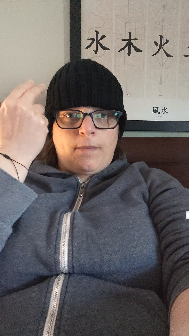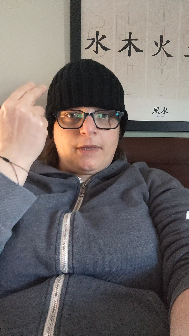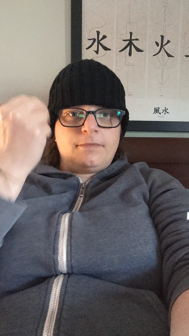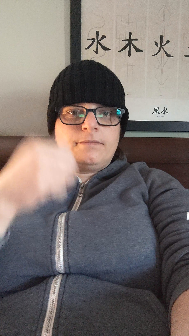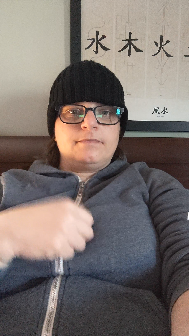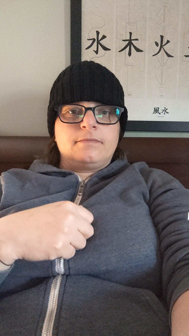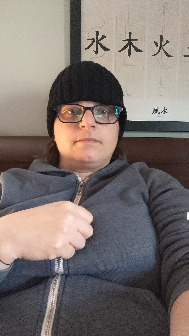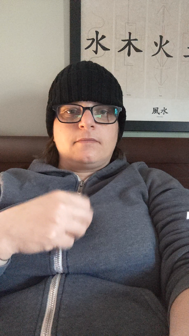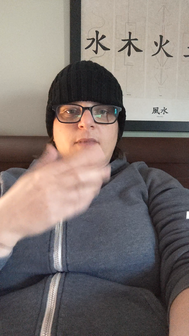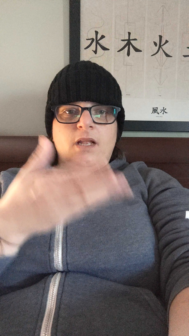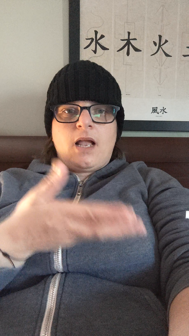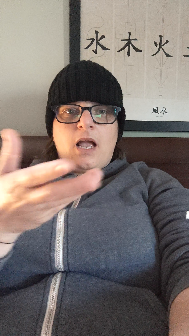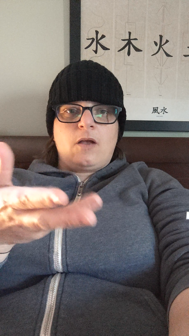carry